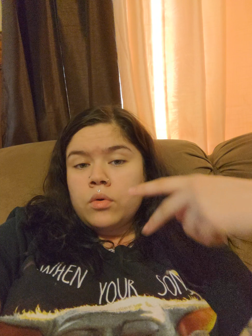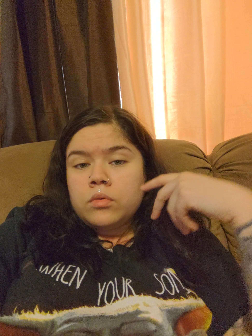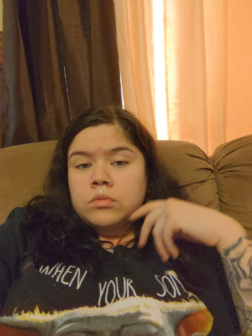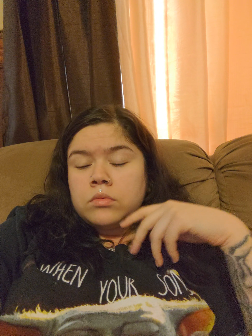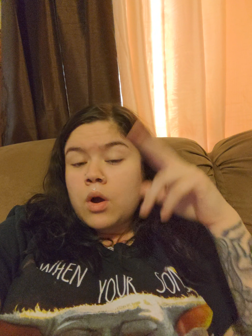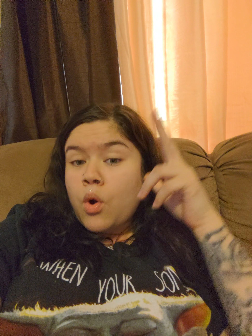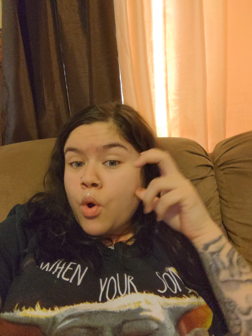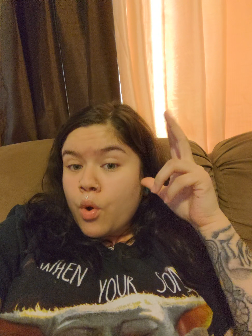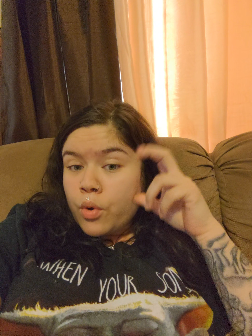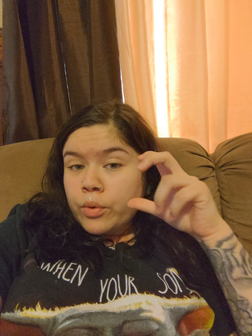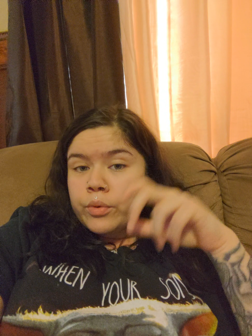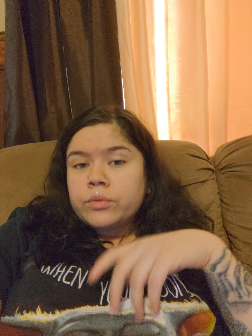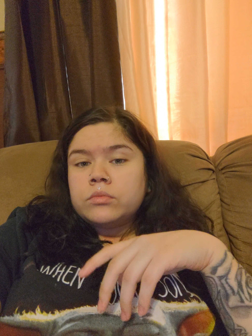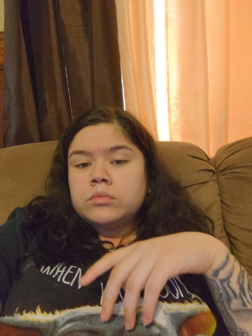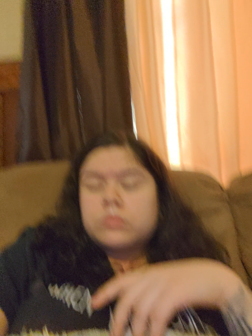hear